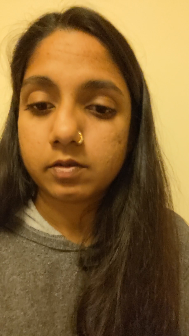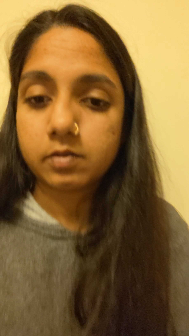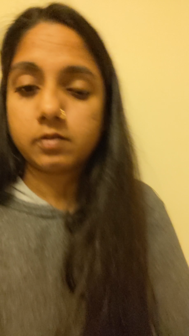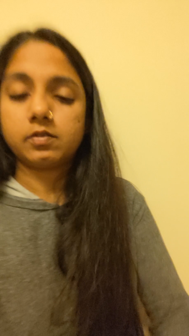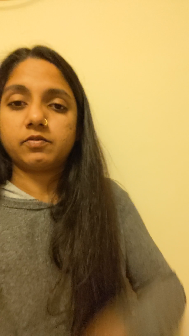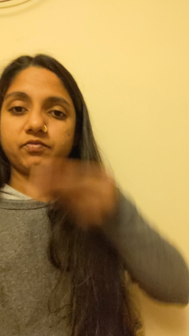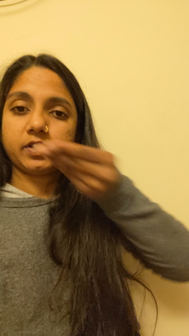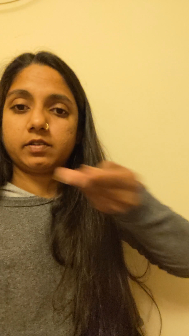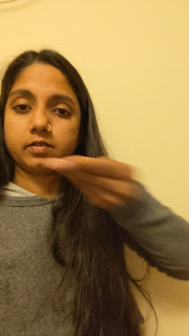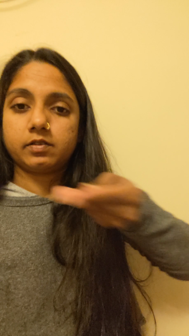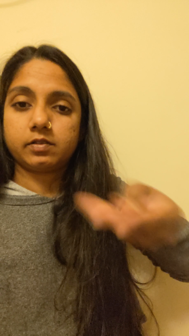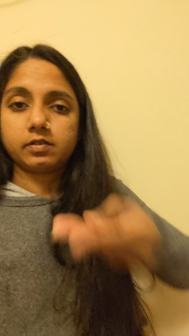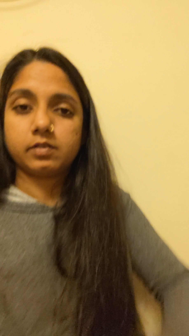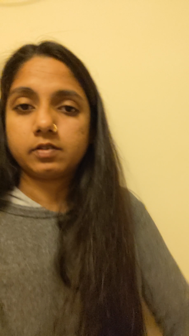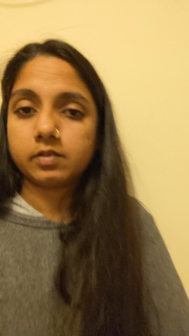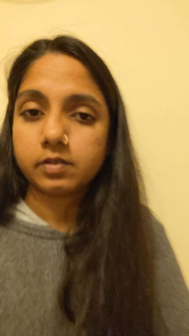feed